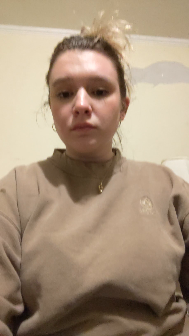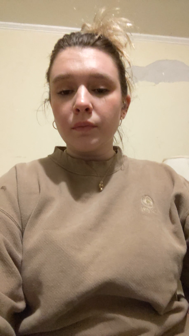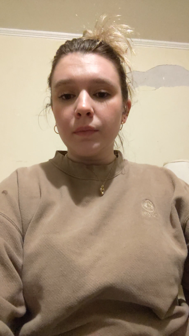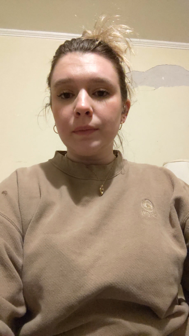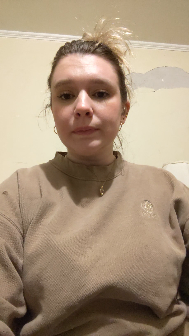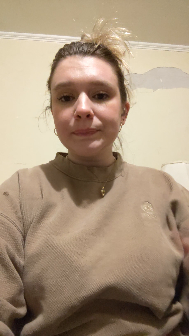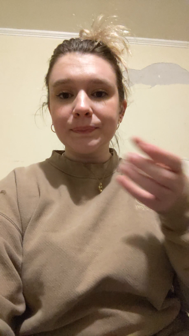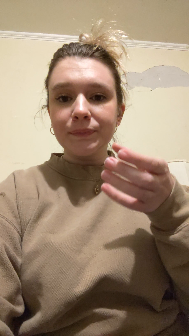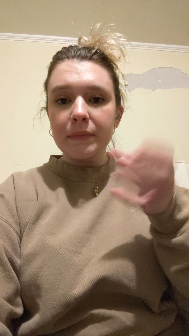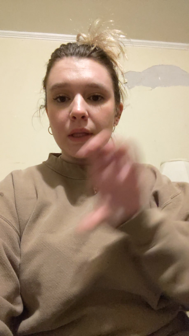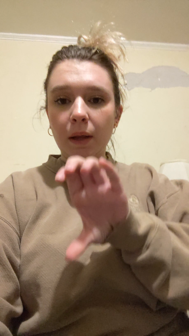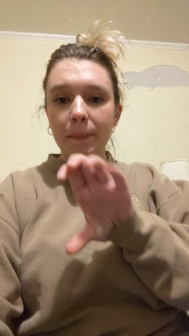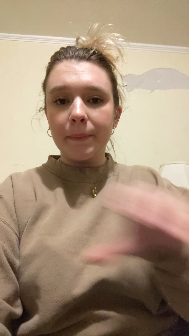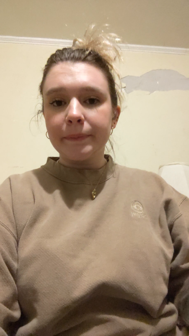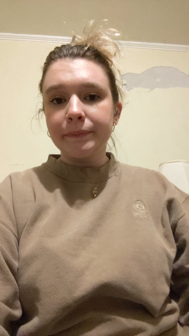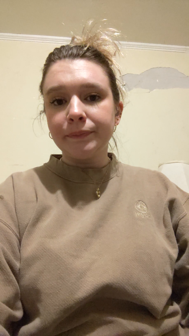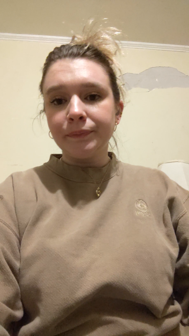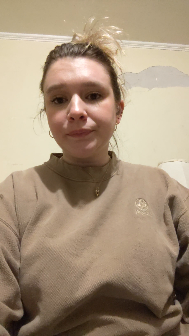dump